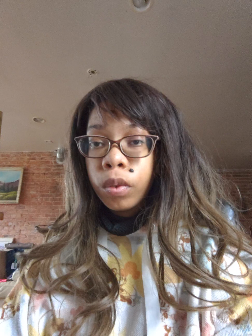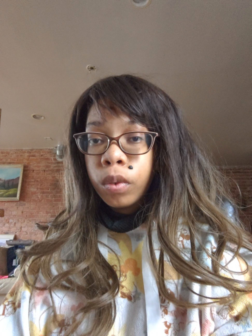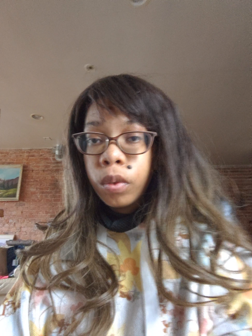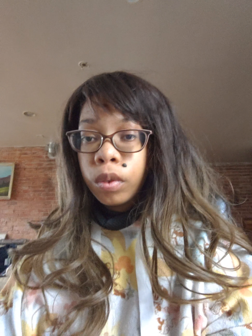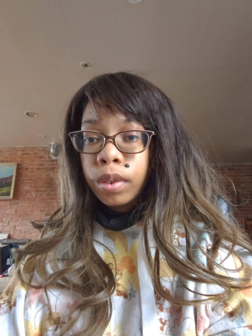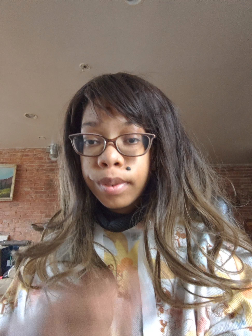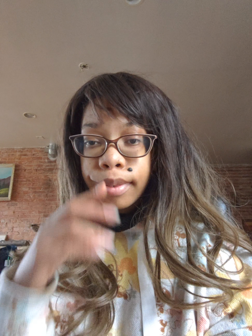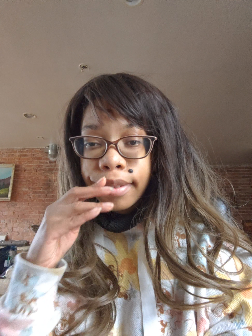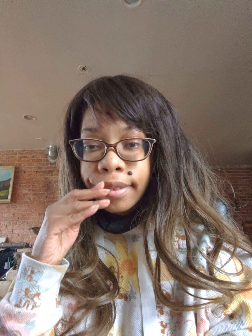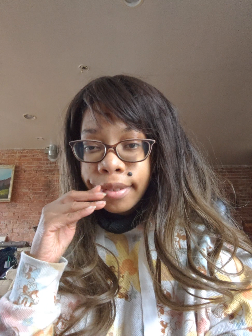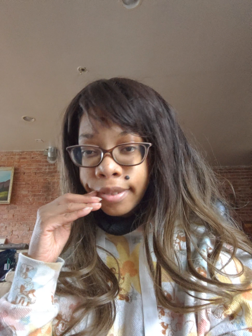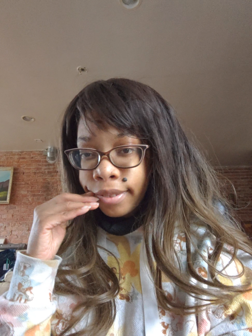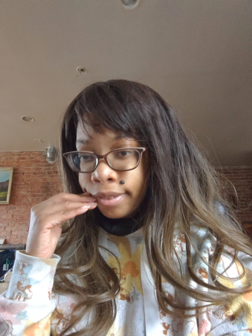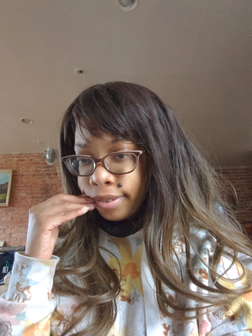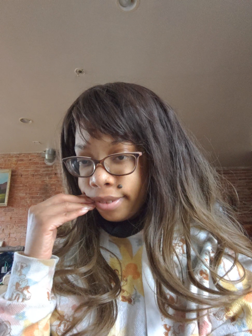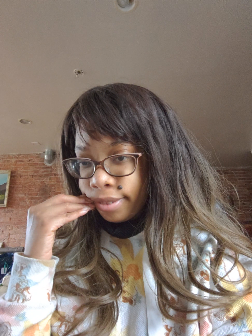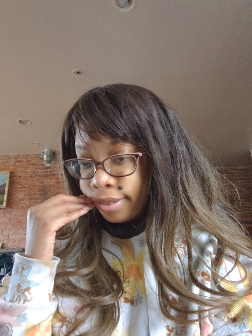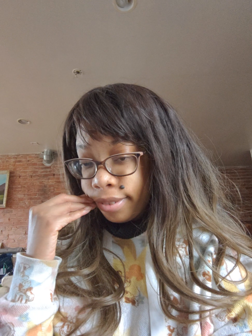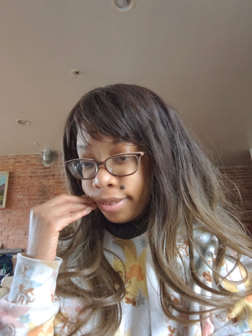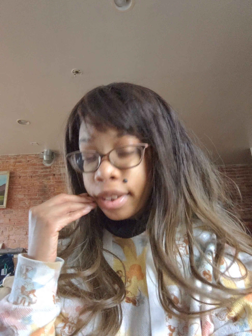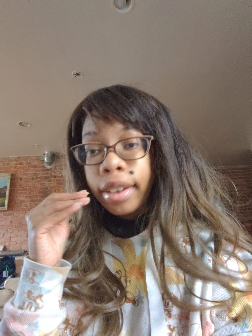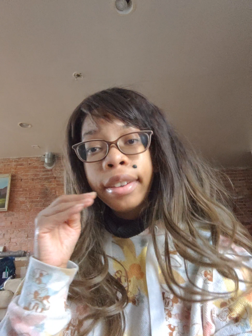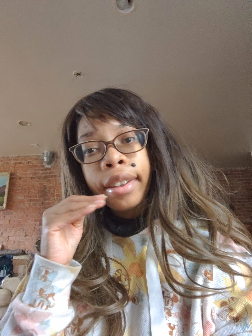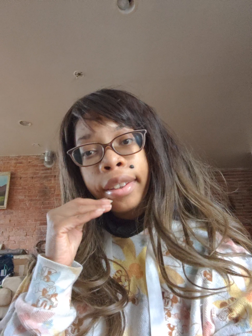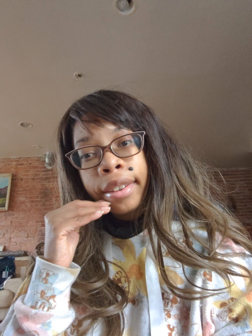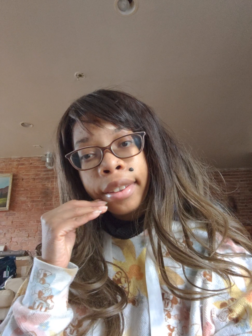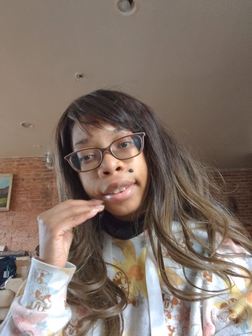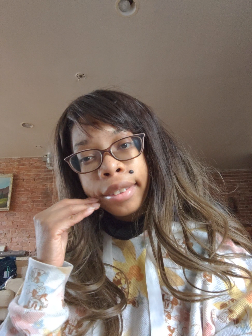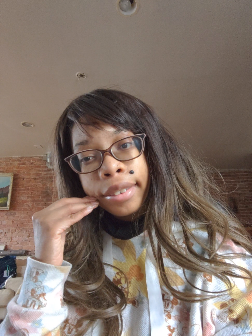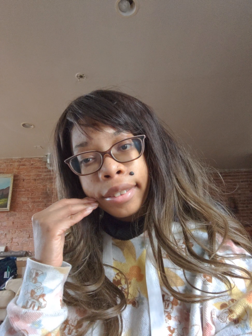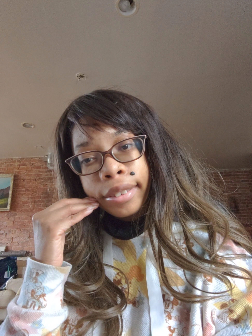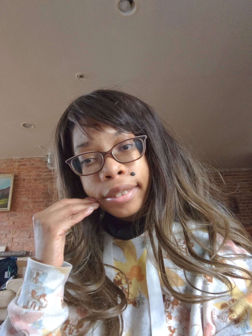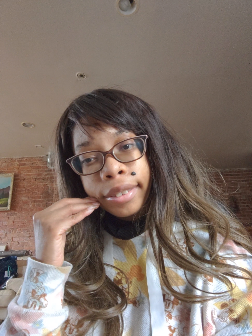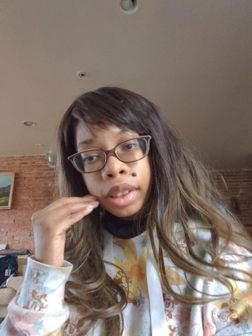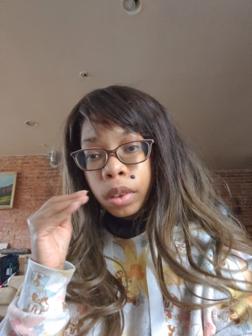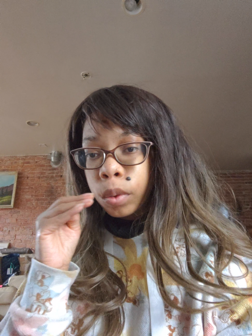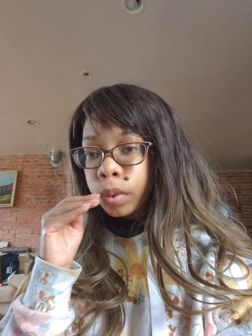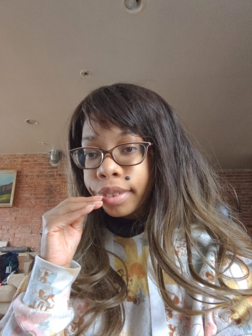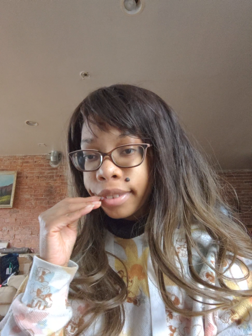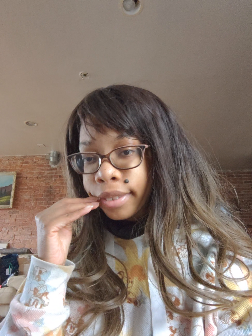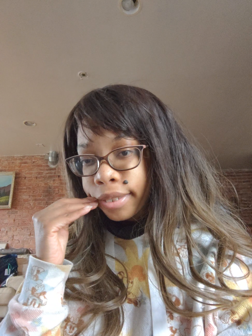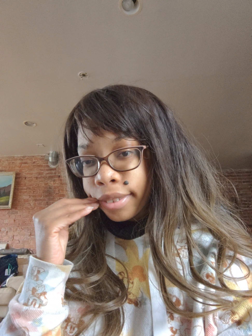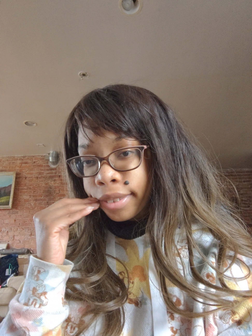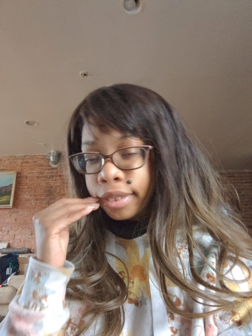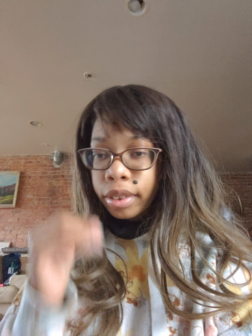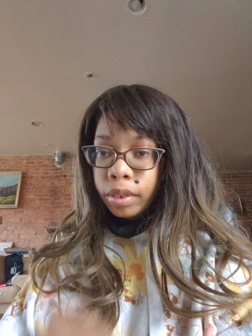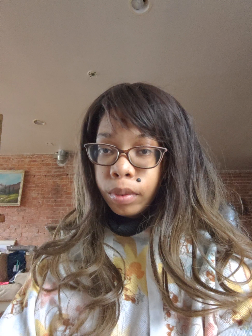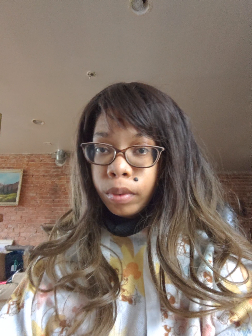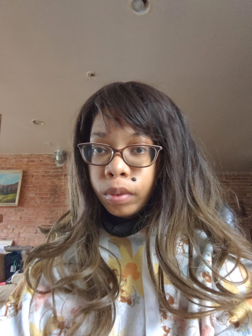smile